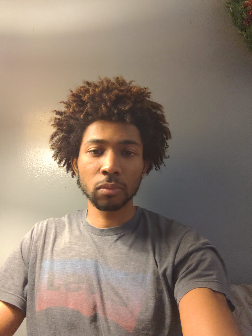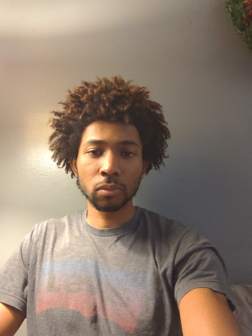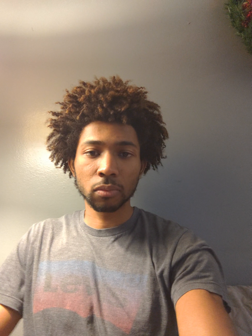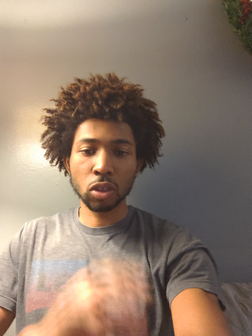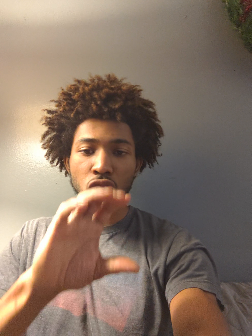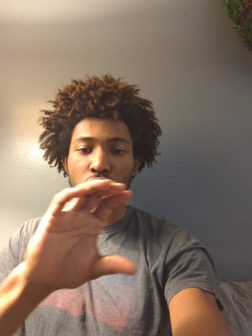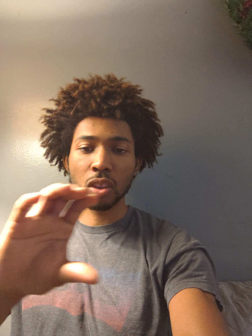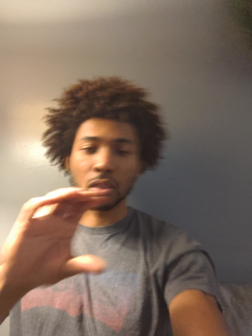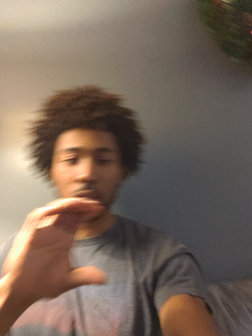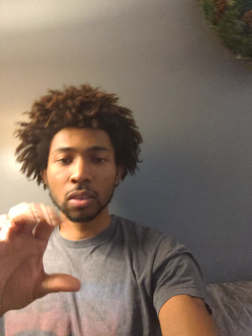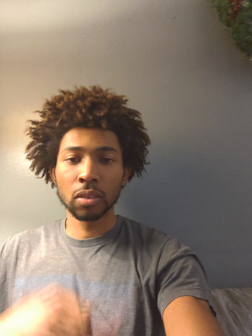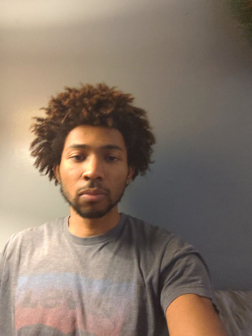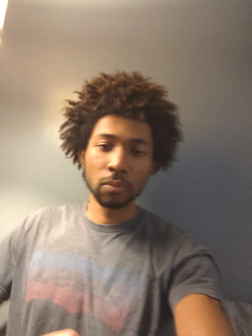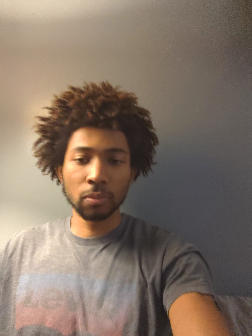chocolate